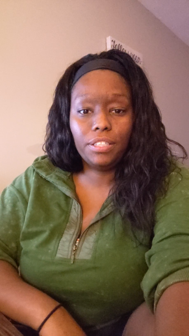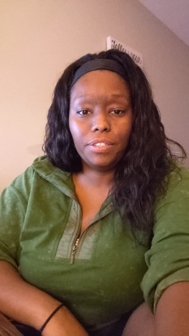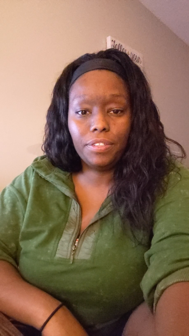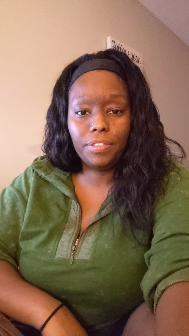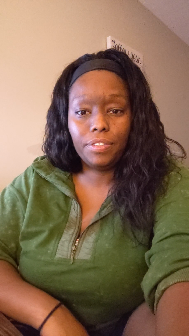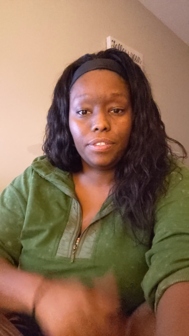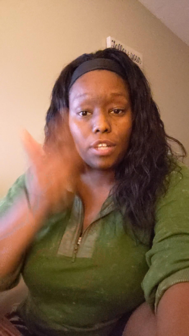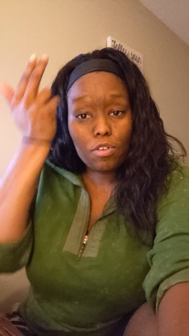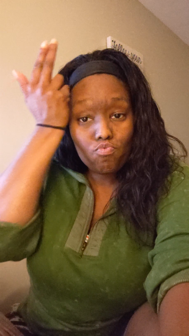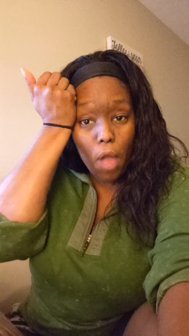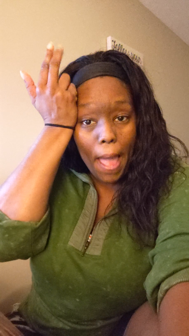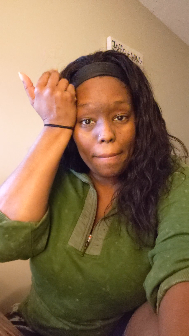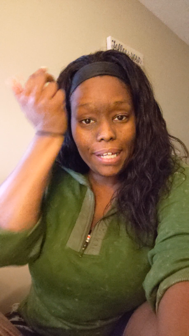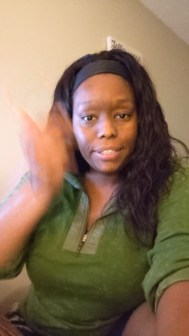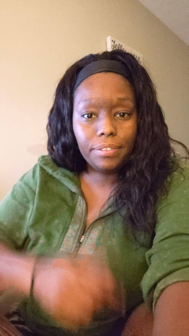rabbit